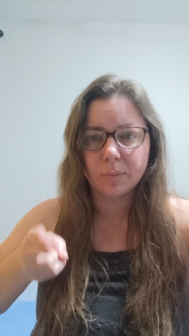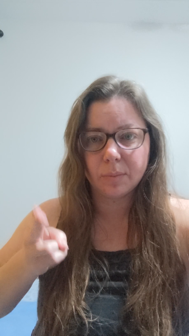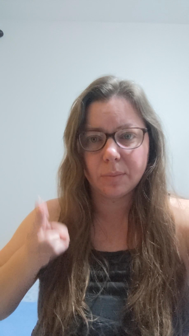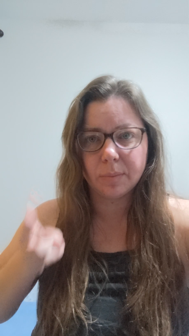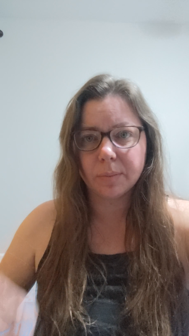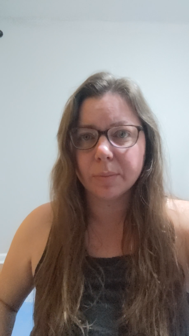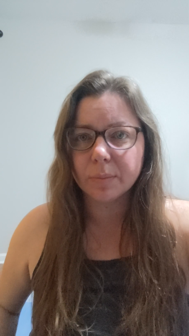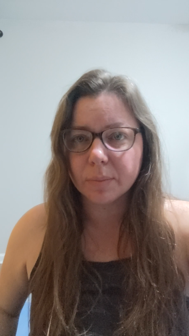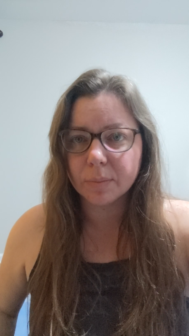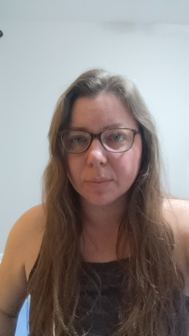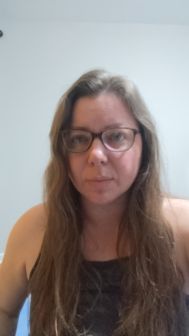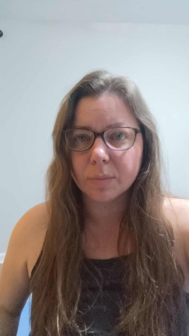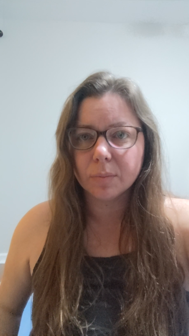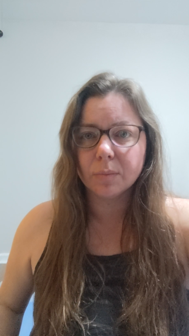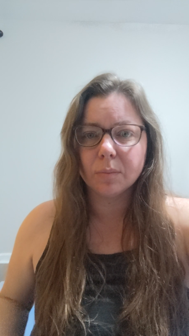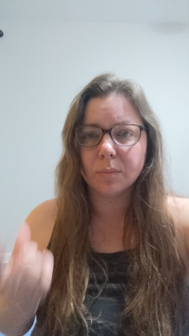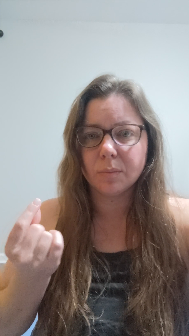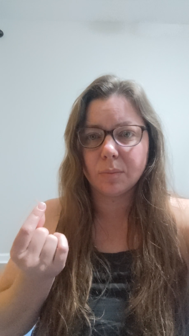do